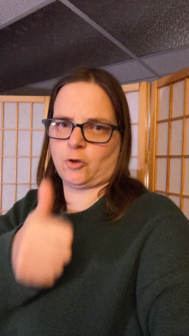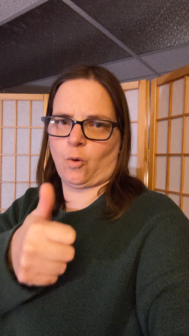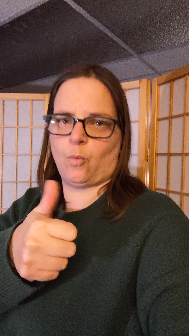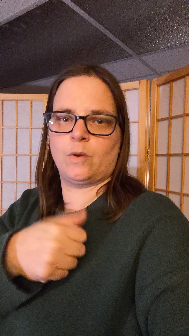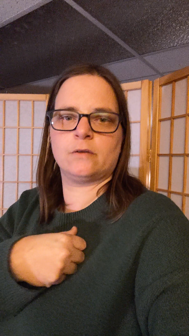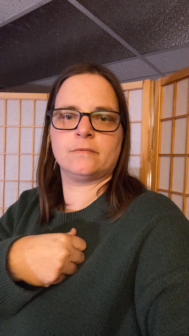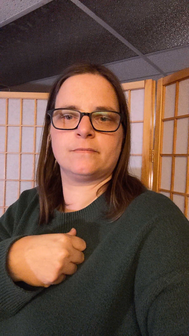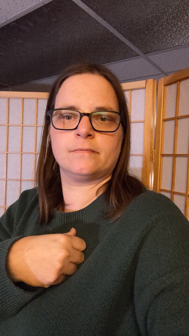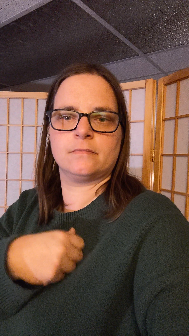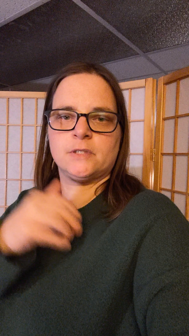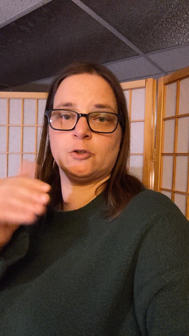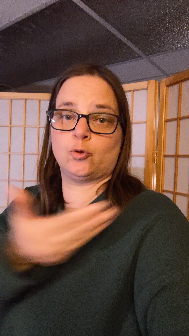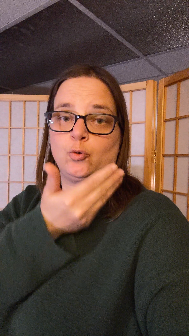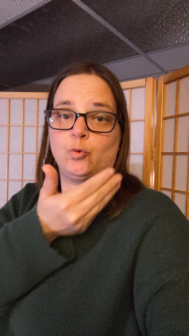new